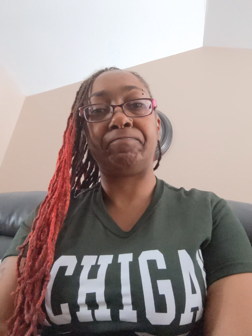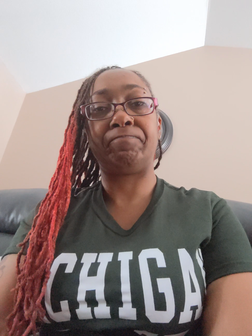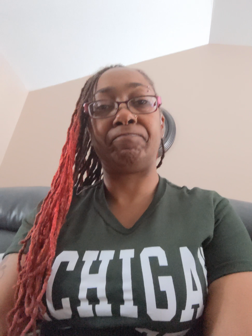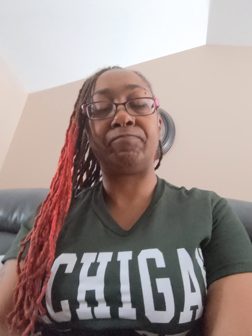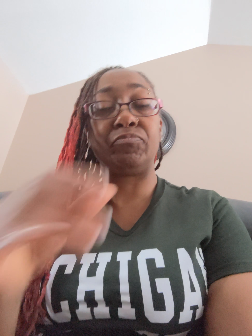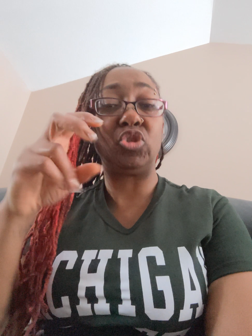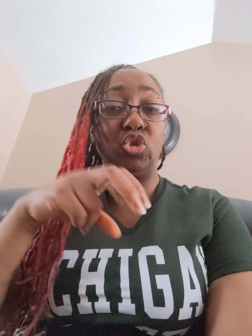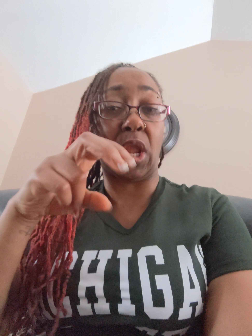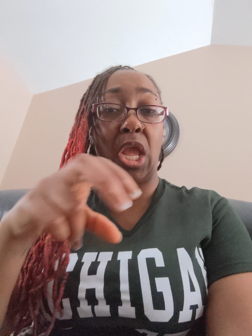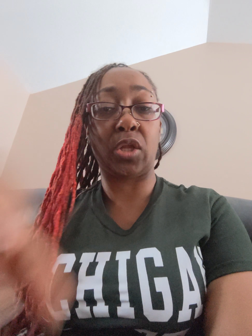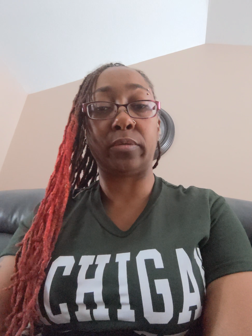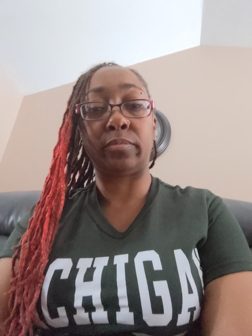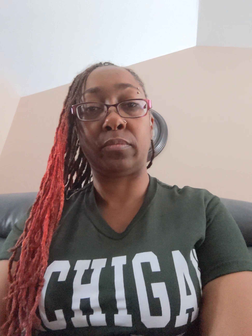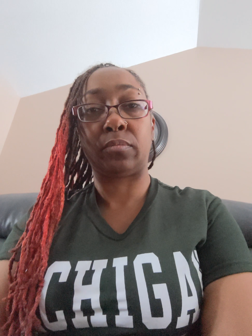chair